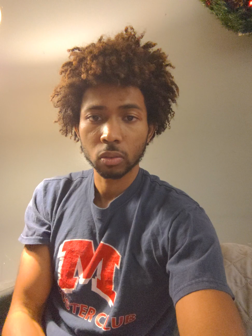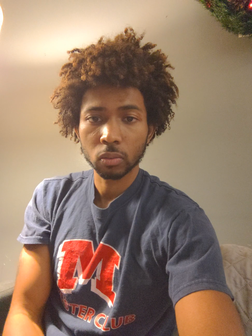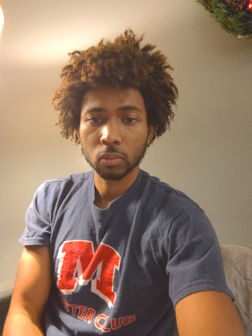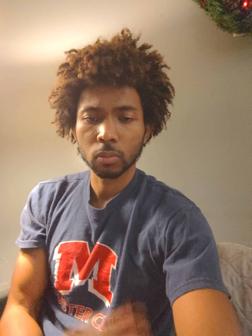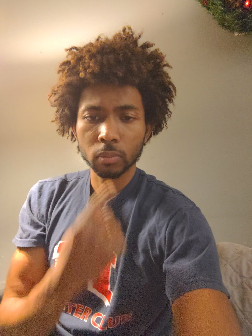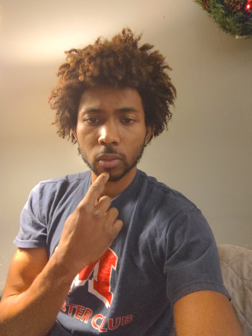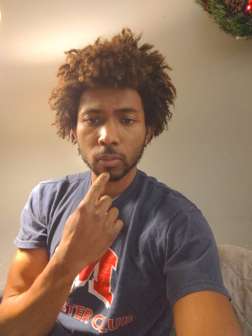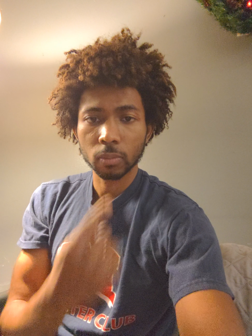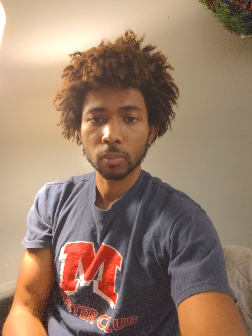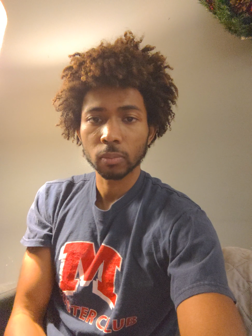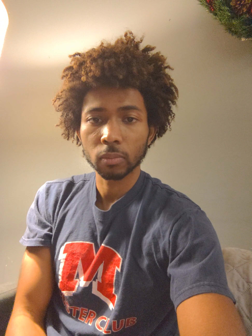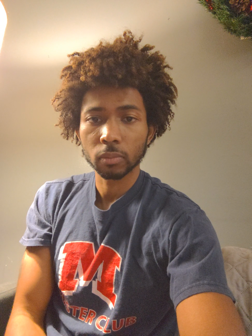say